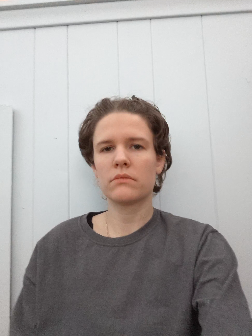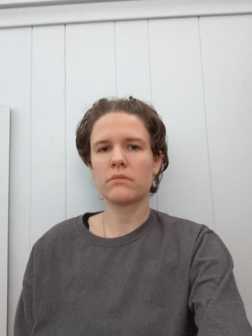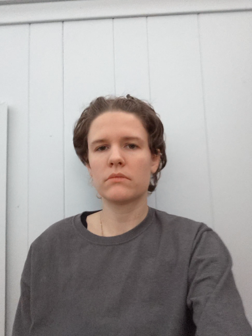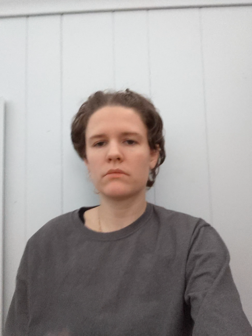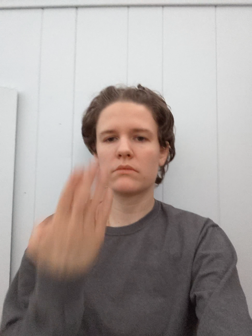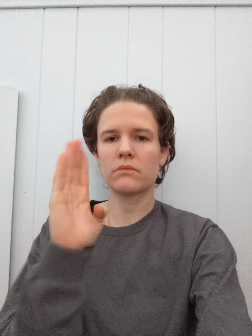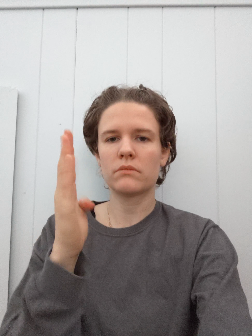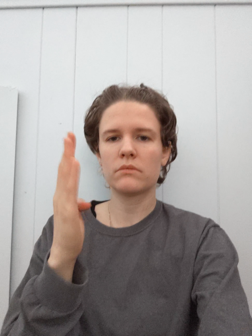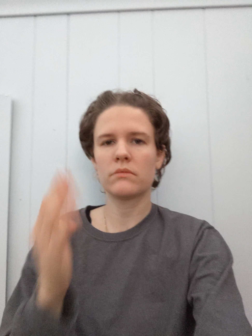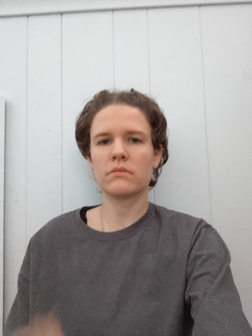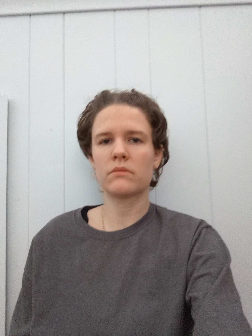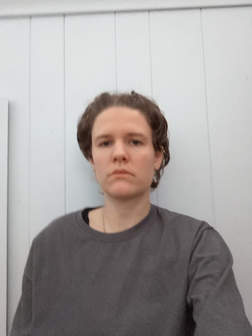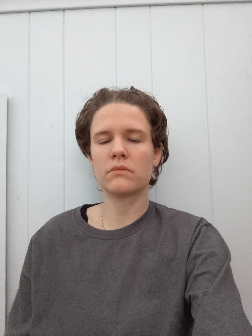blue